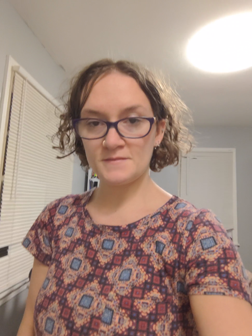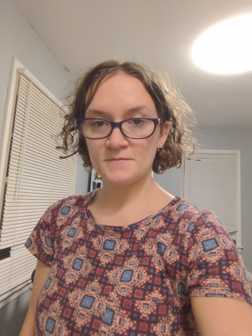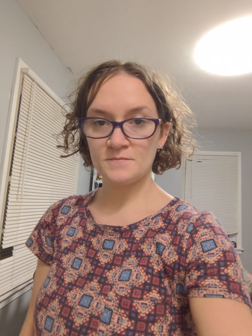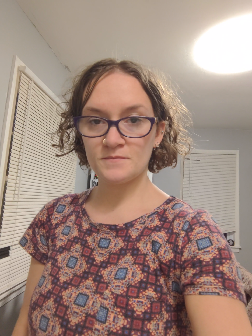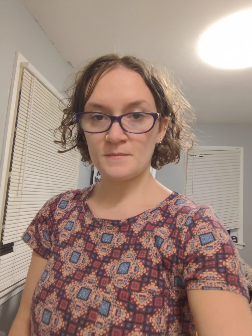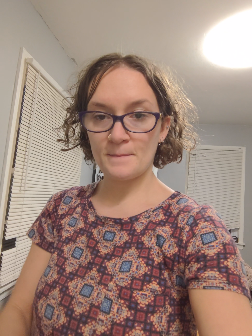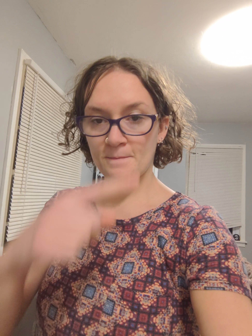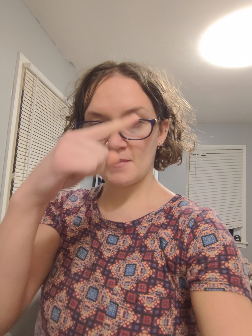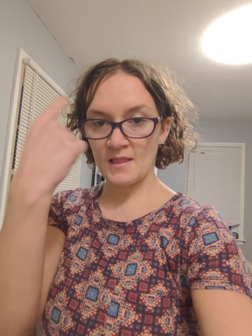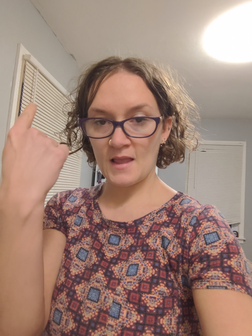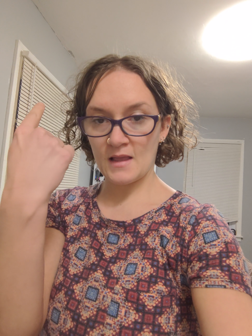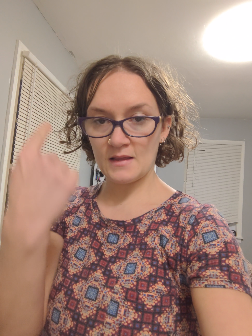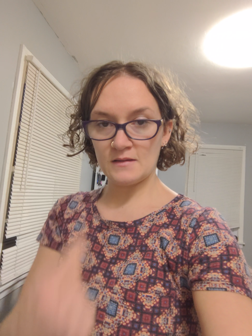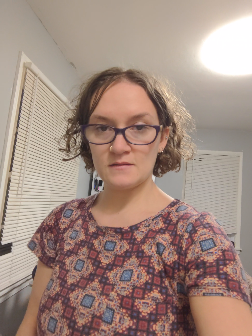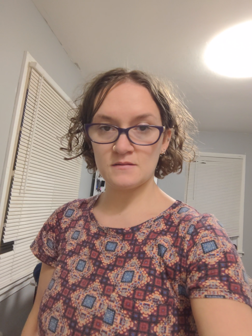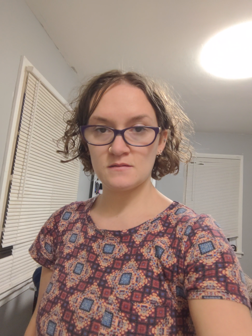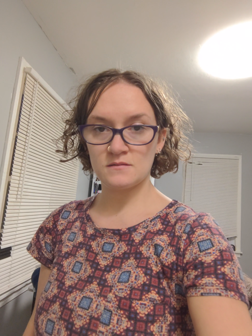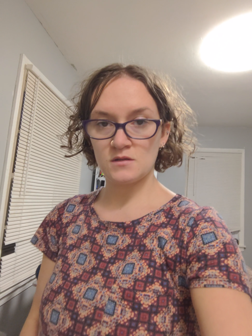black